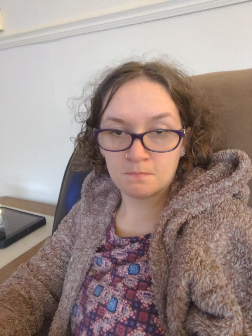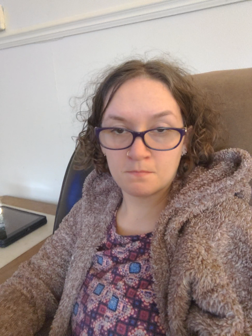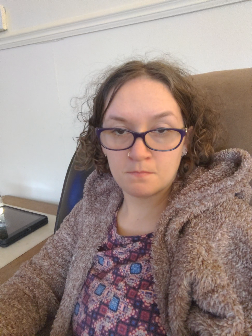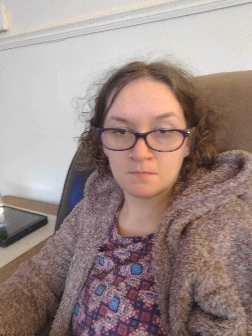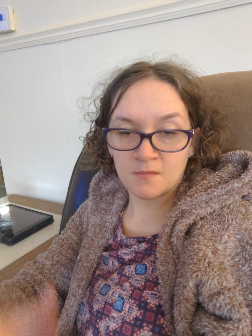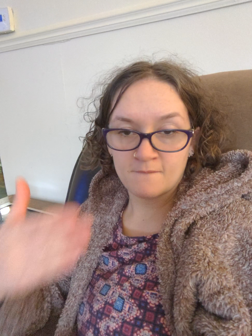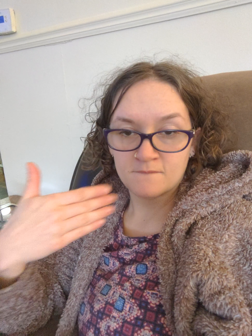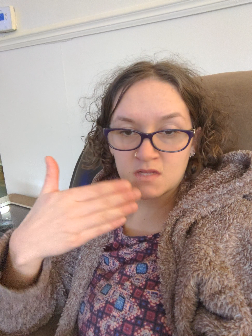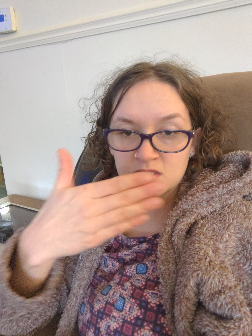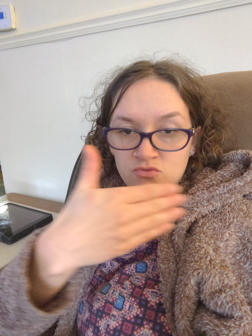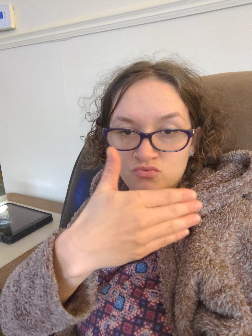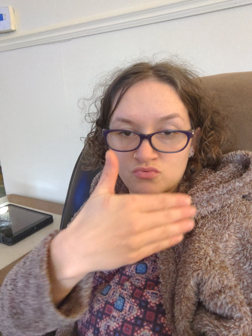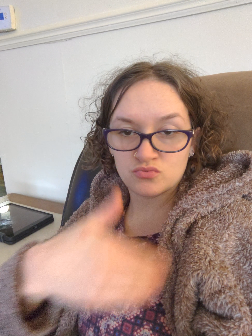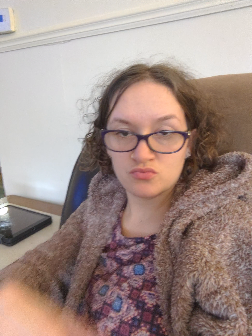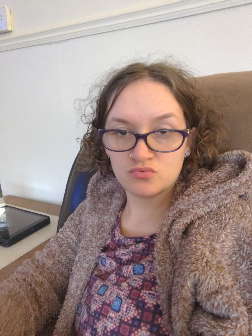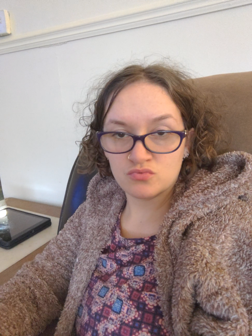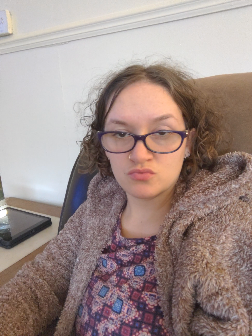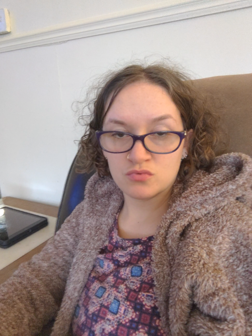fish